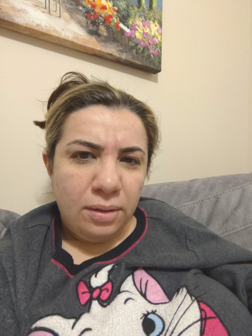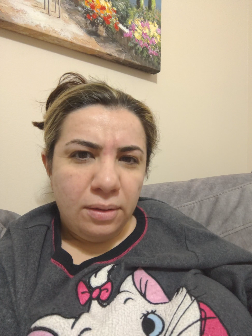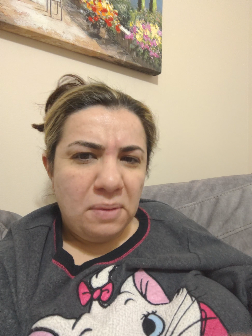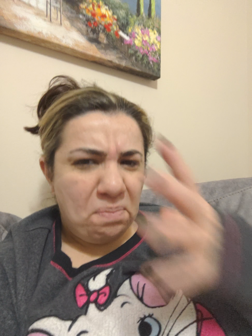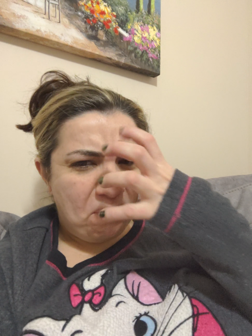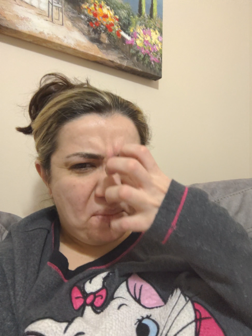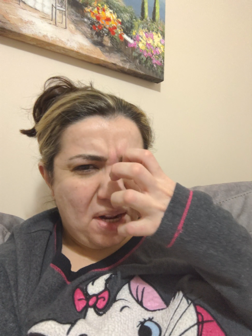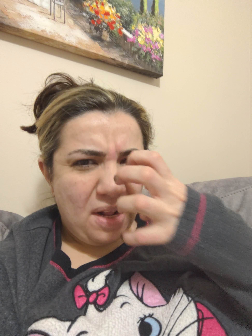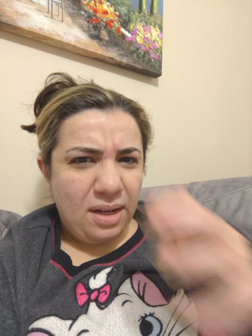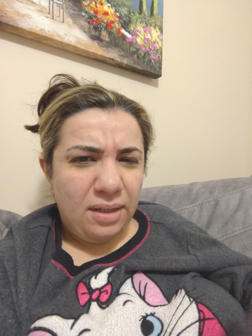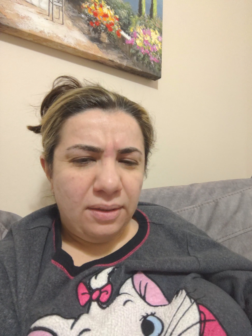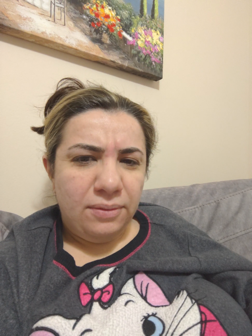mad